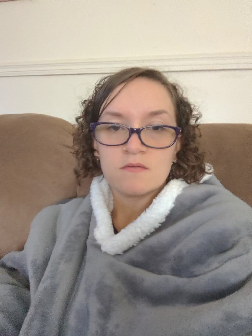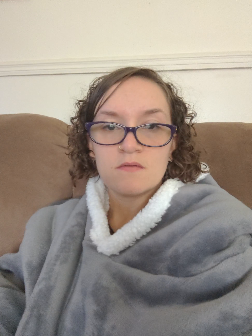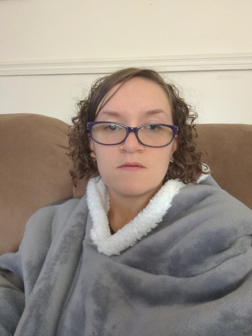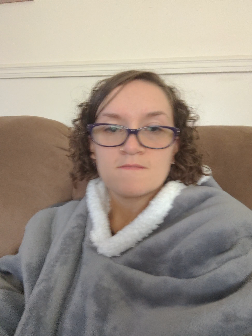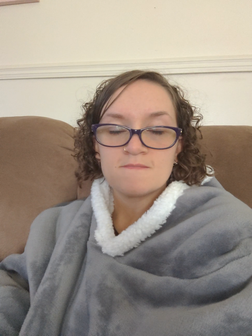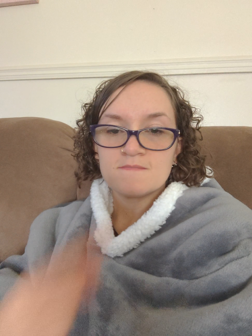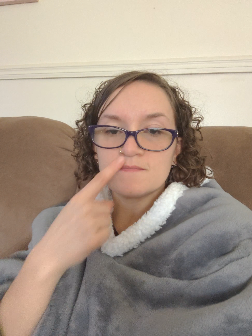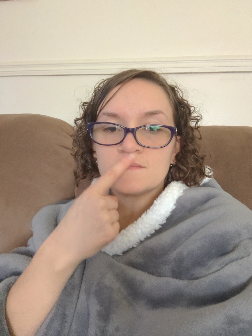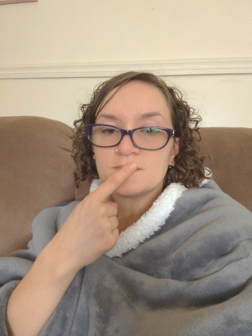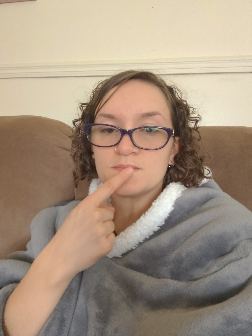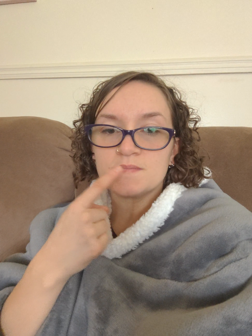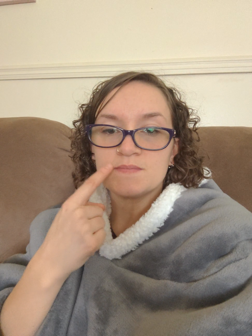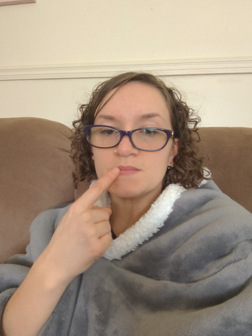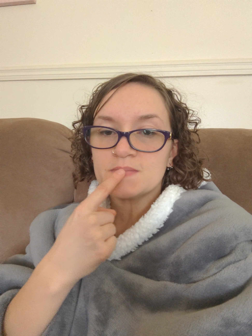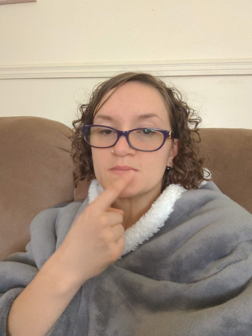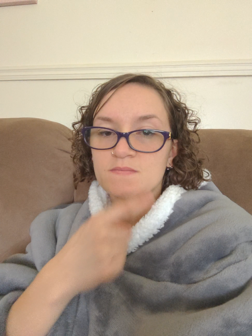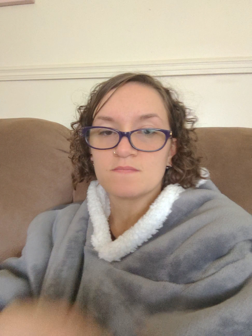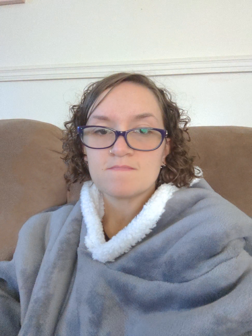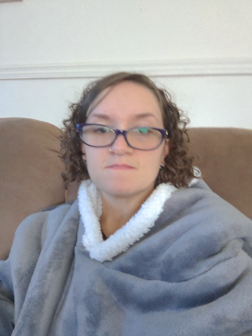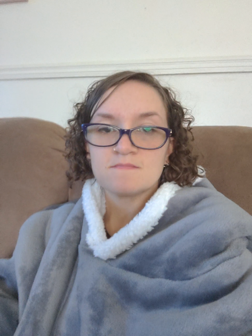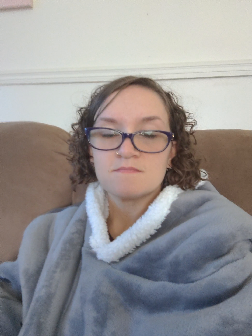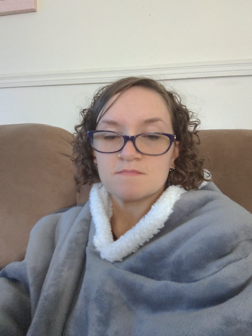lips